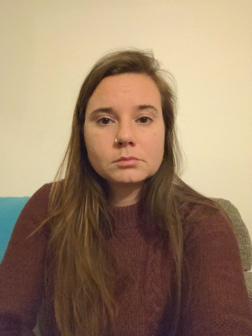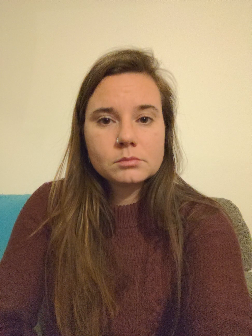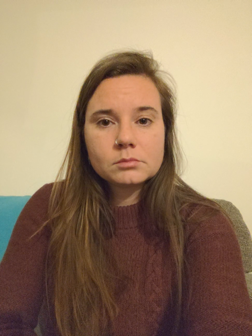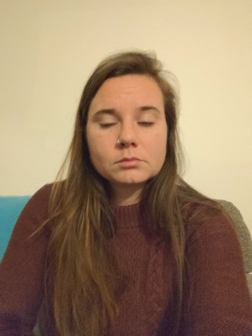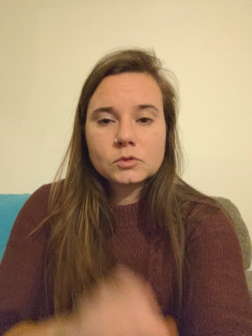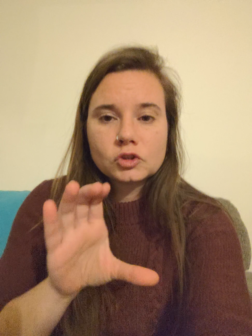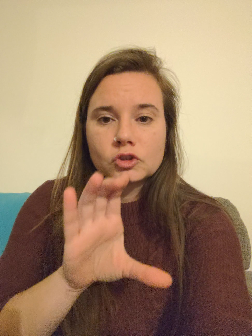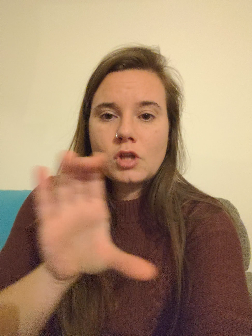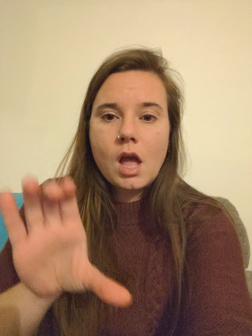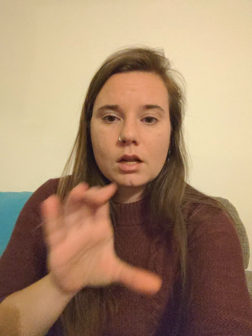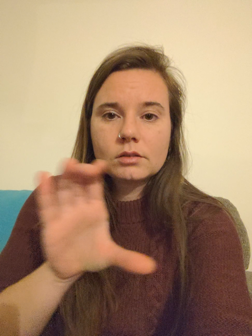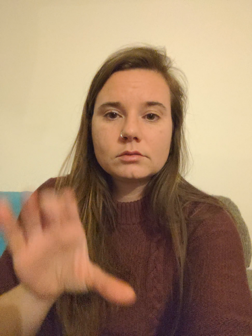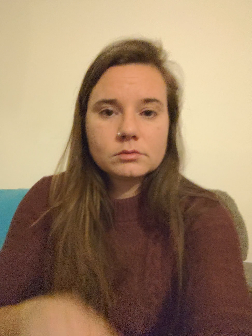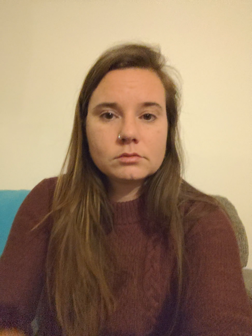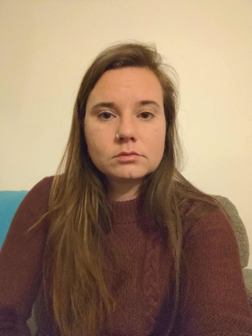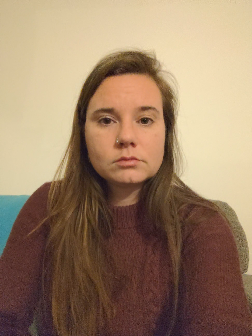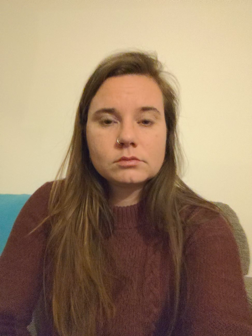chocolate